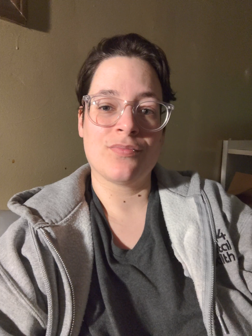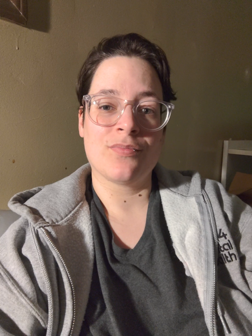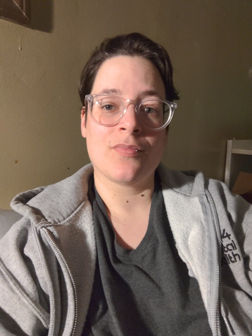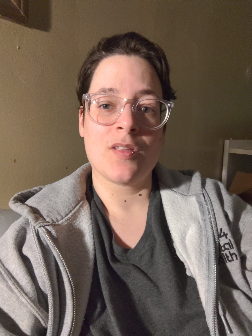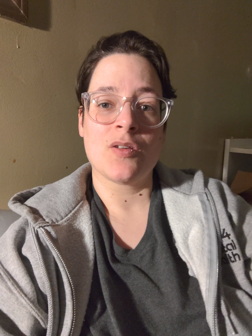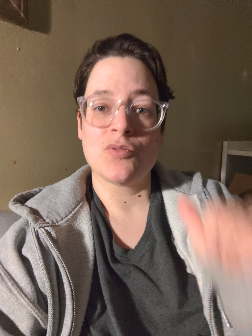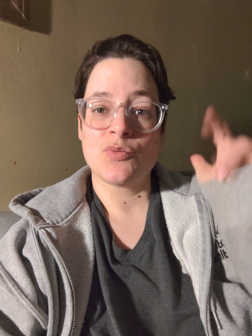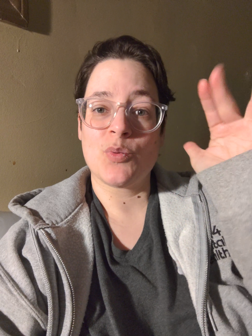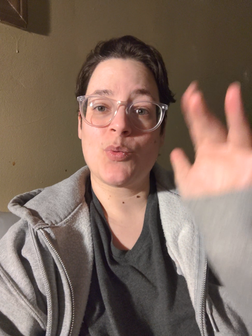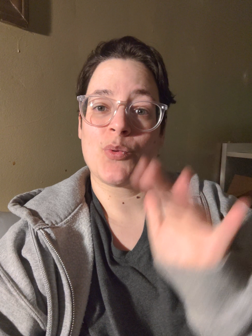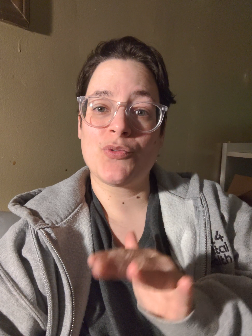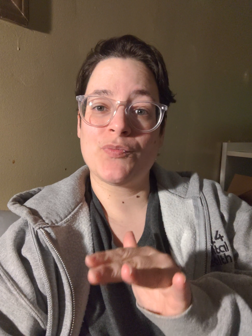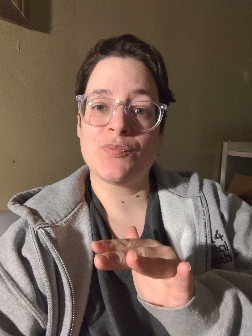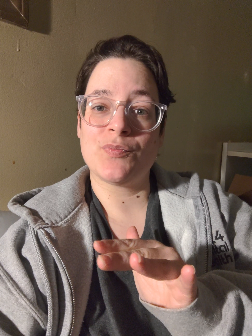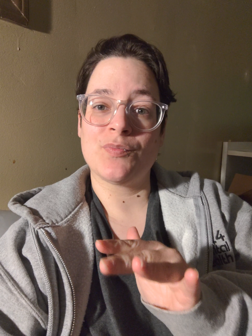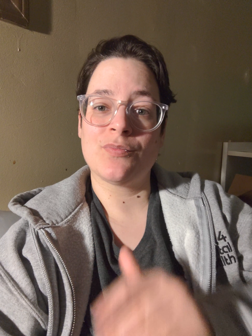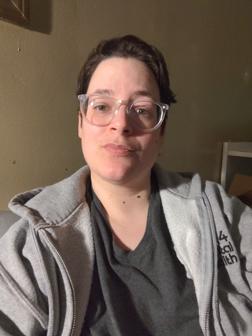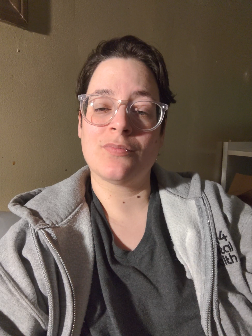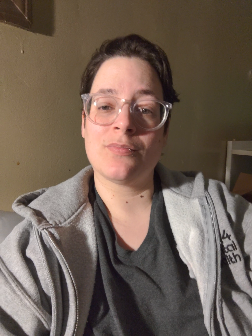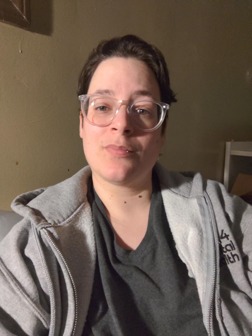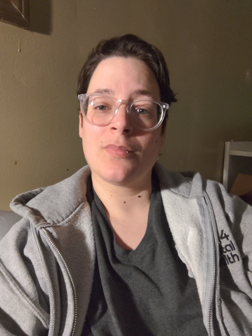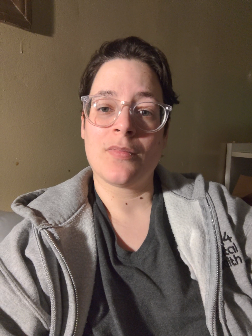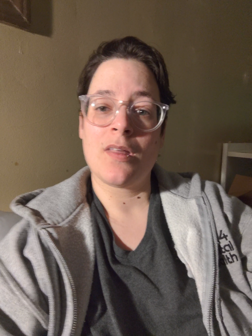snow